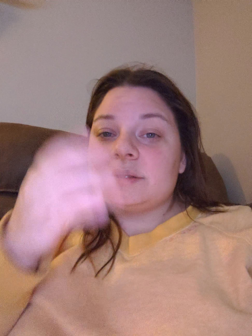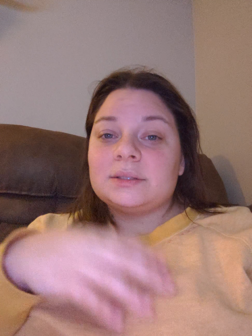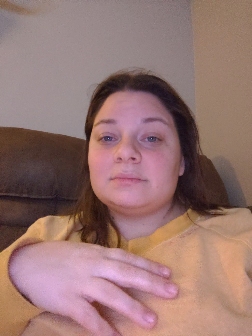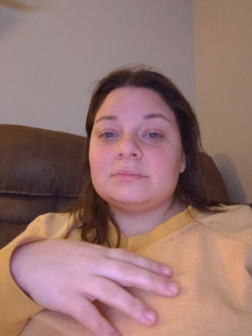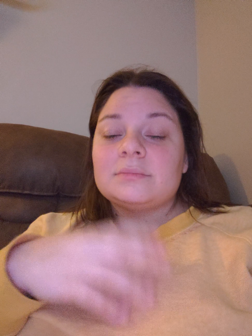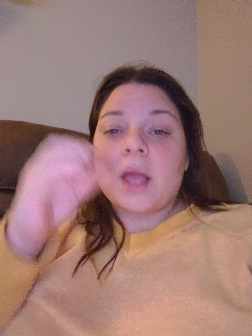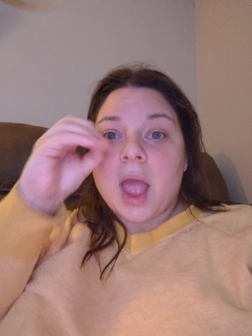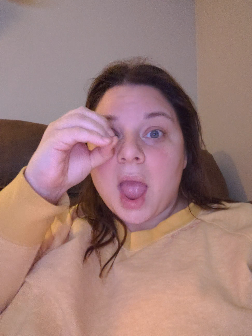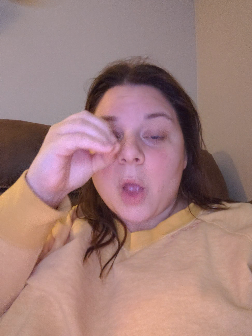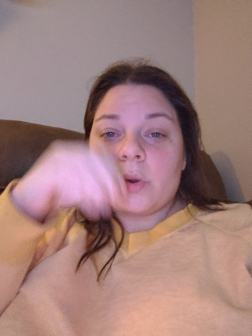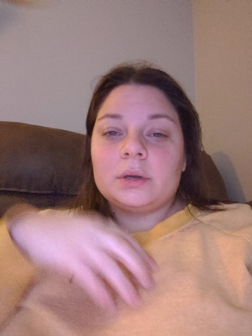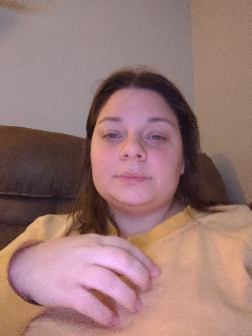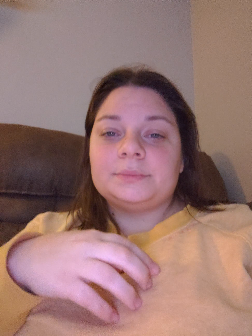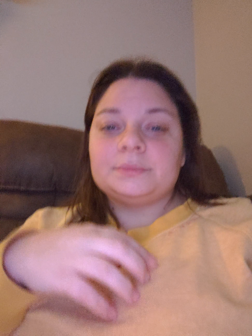owl